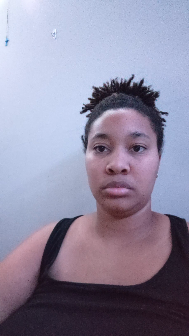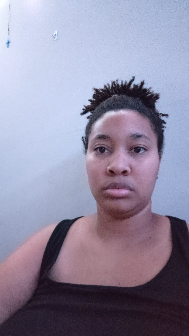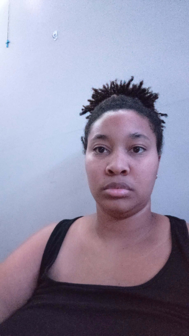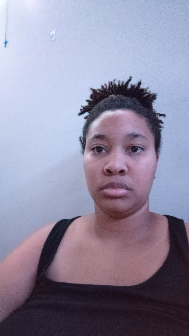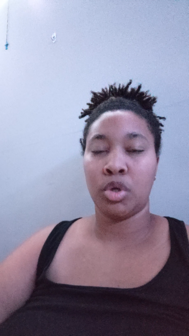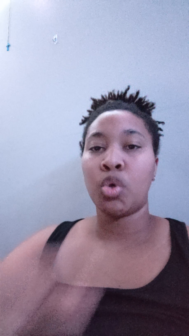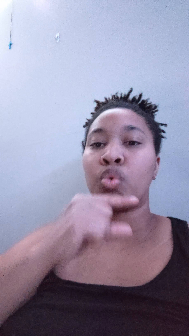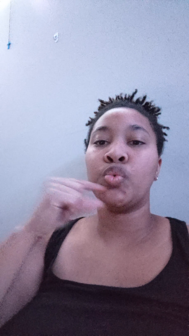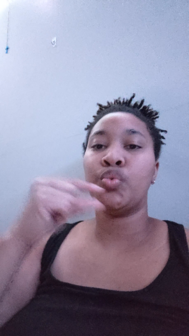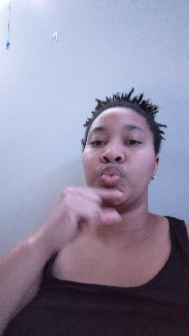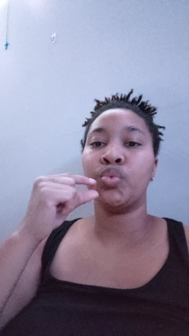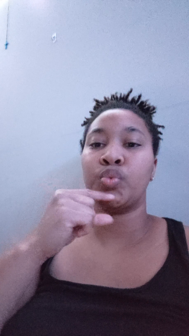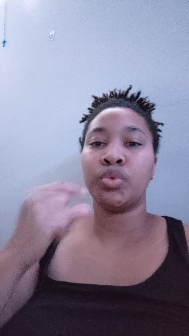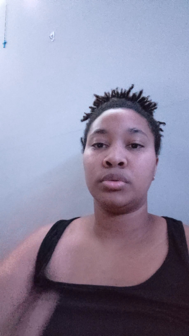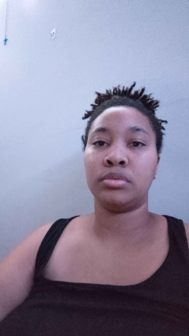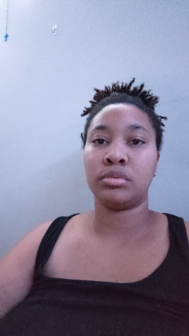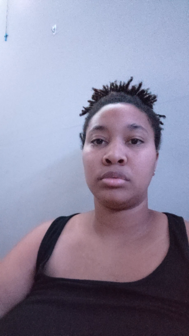glue